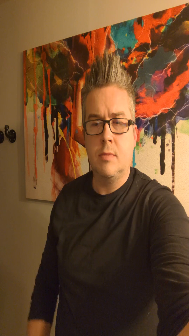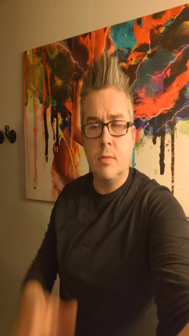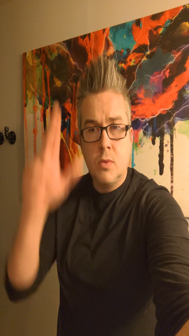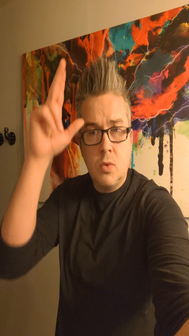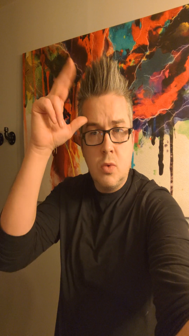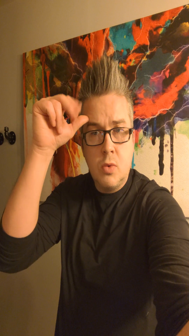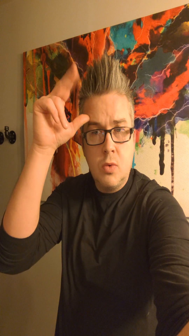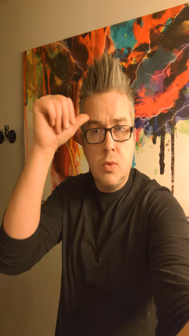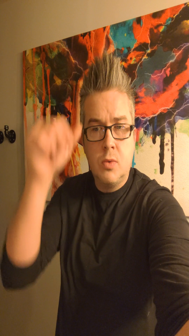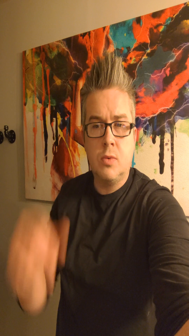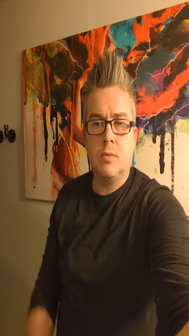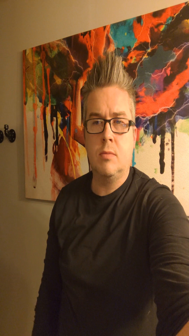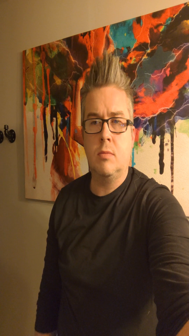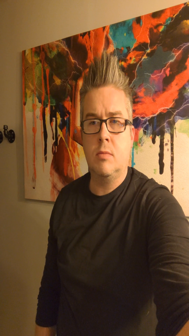horse